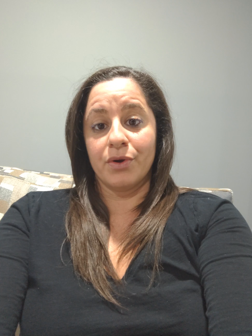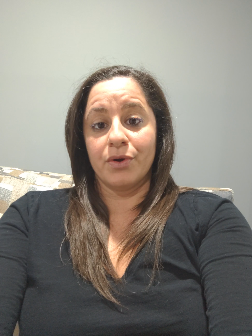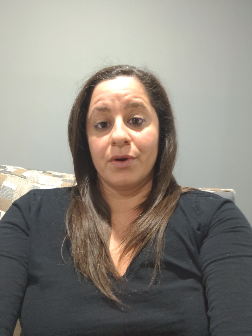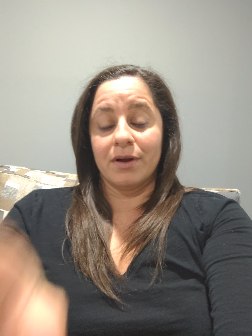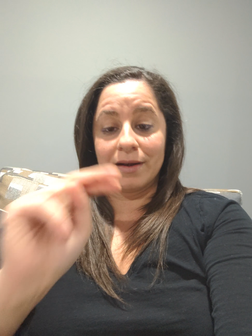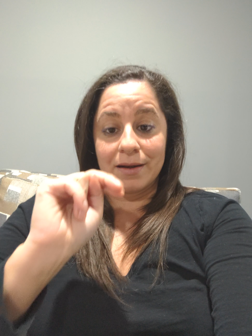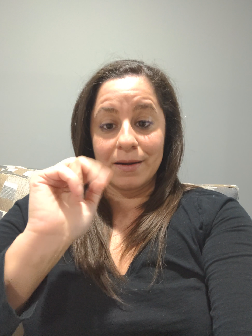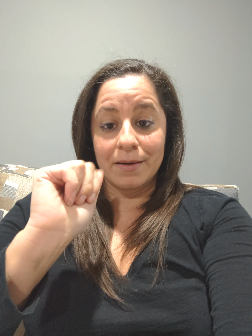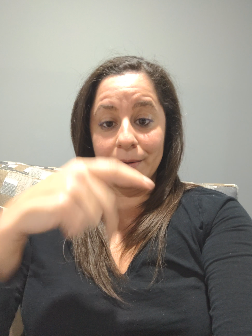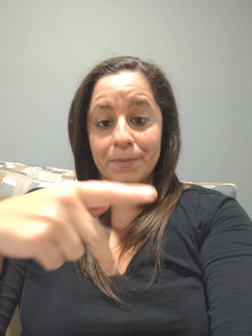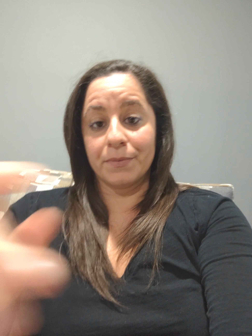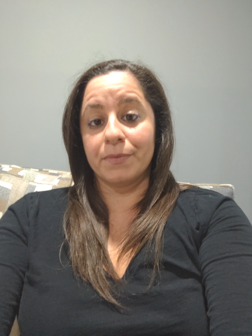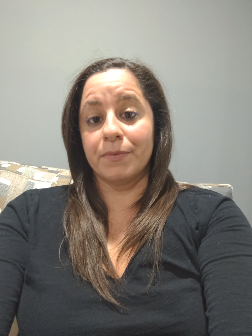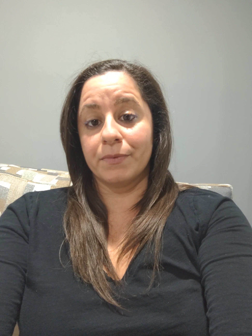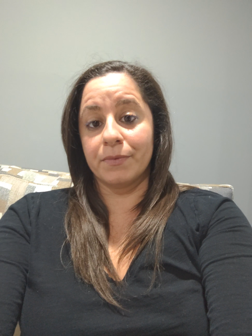nap